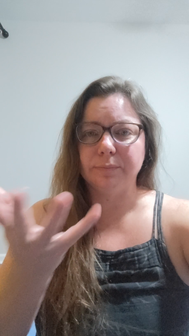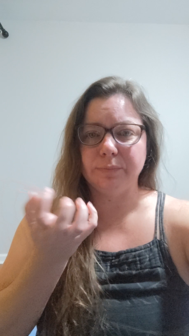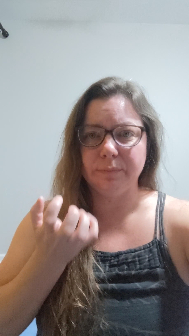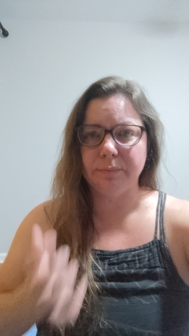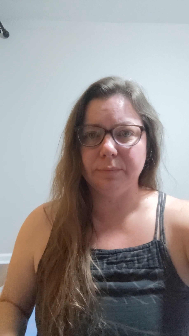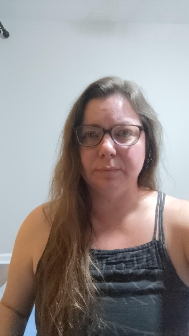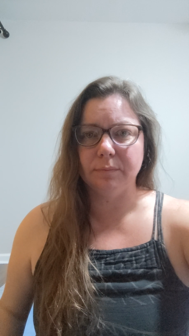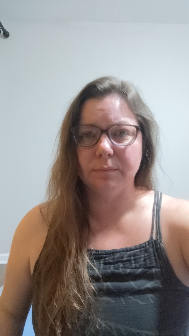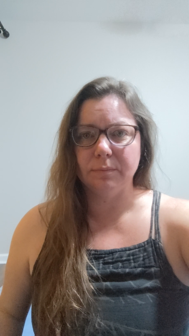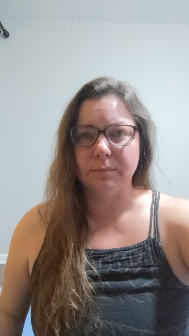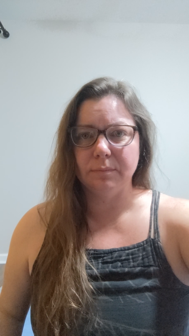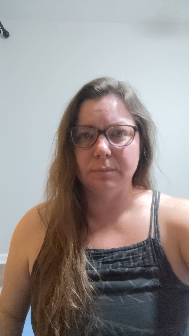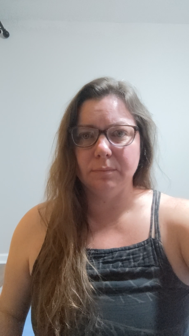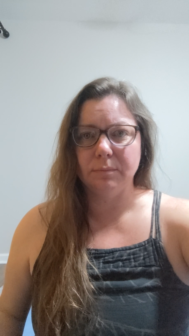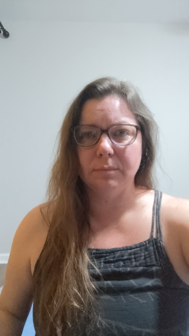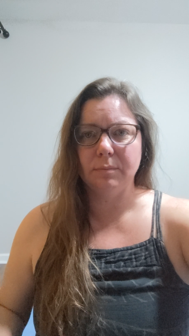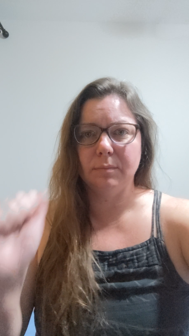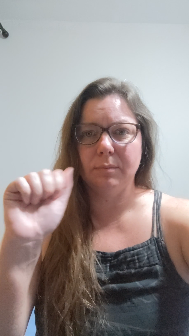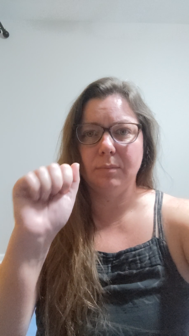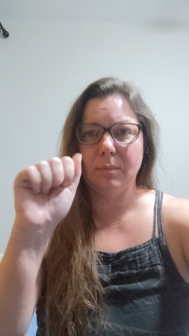knock